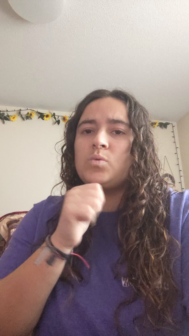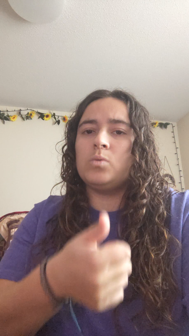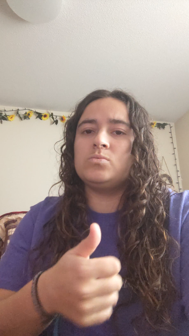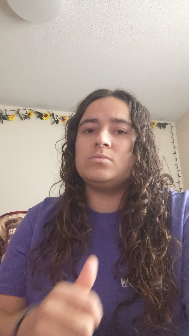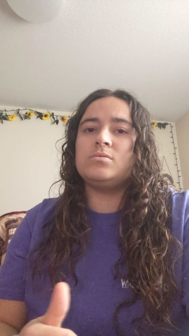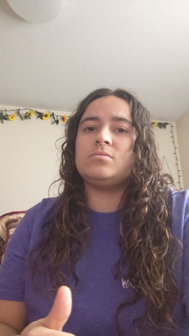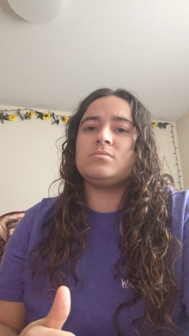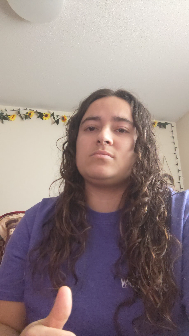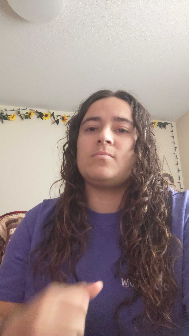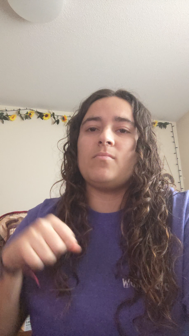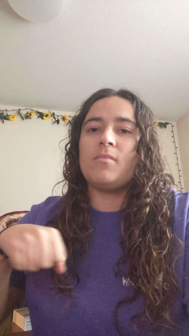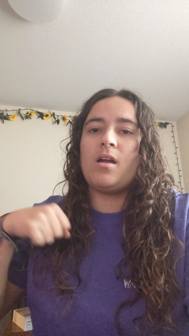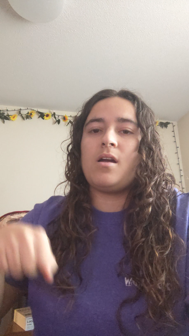bicycle